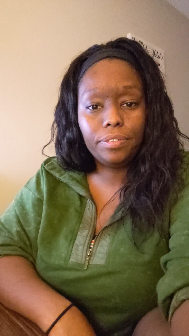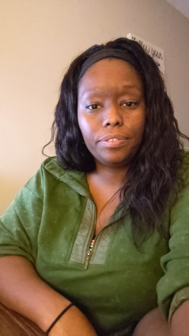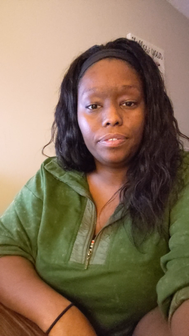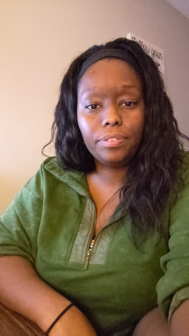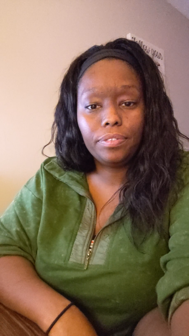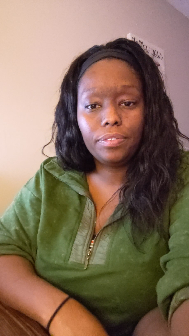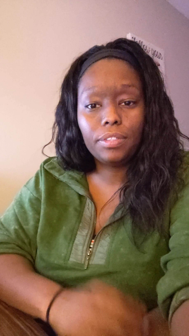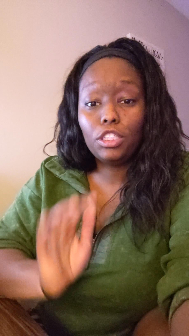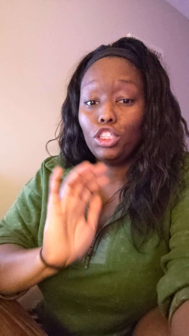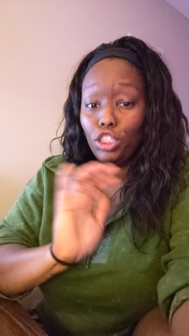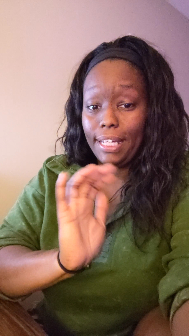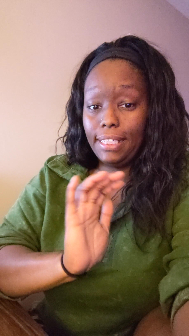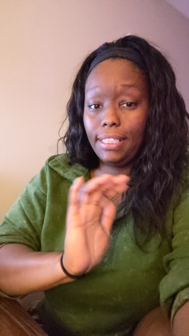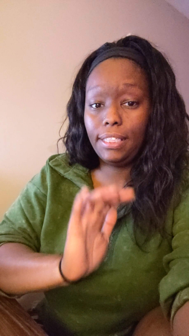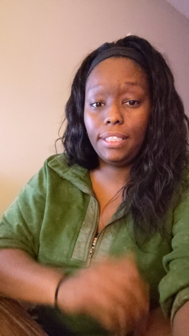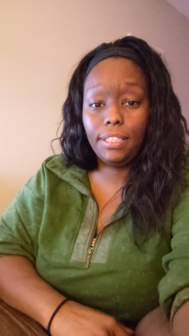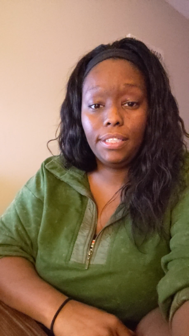cheese